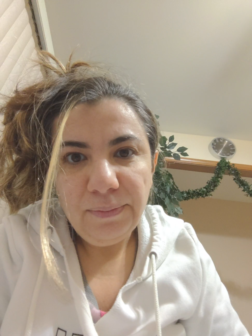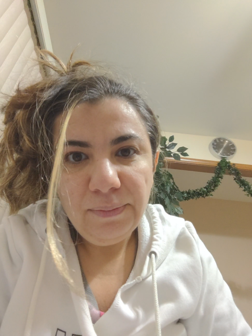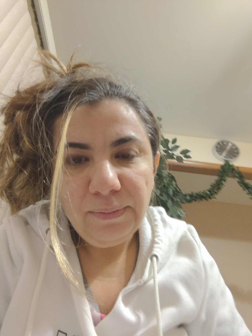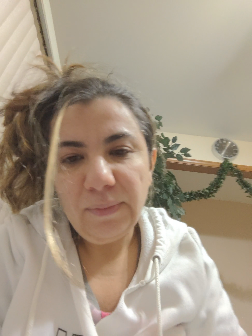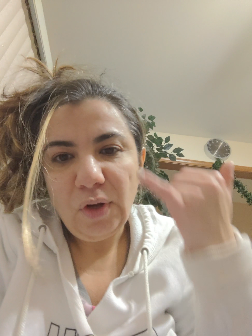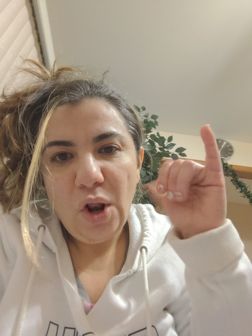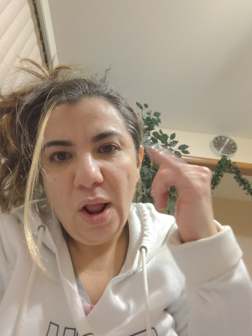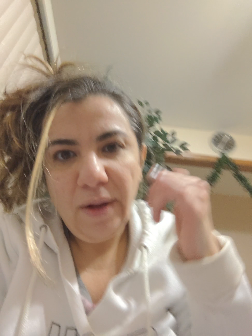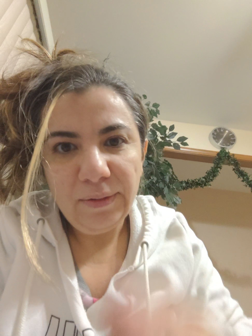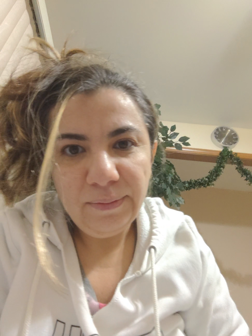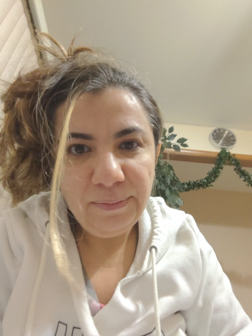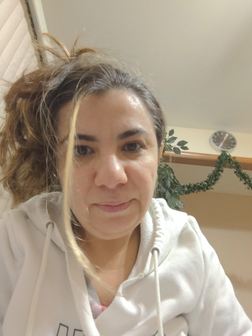yellow